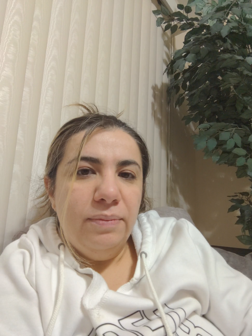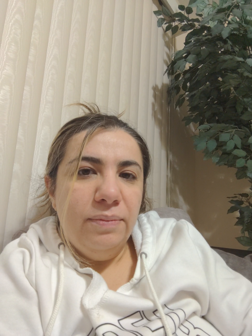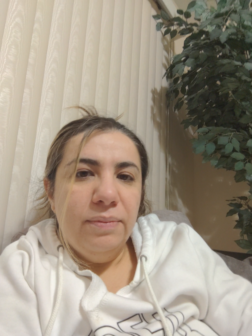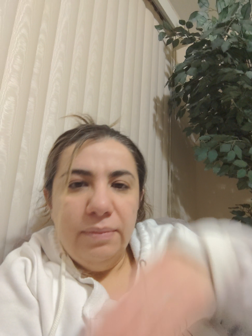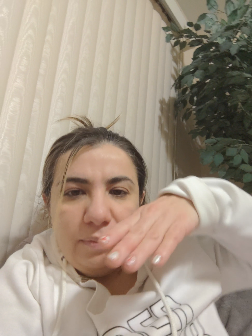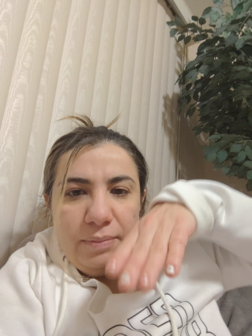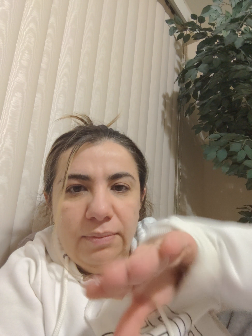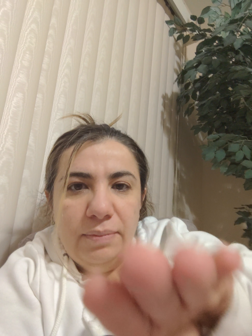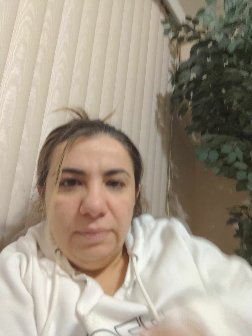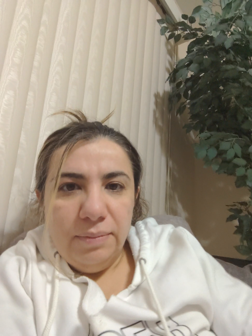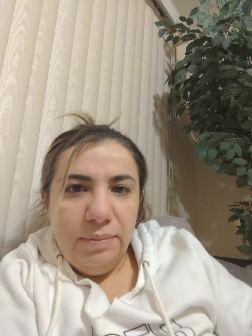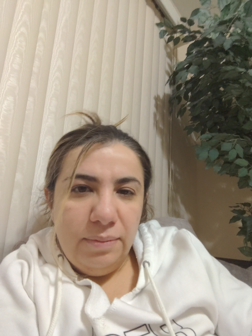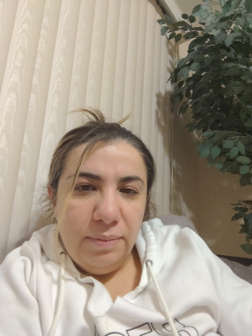into